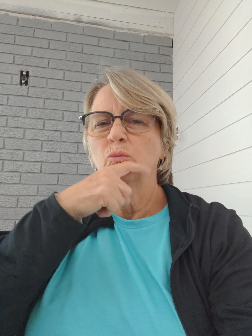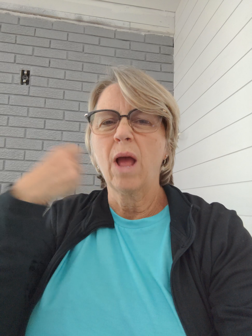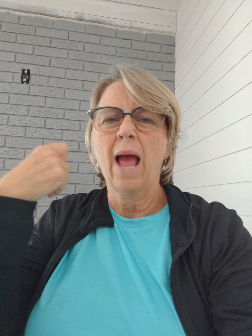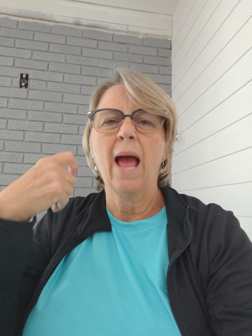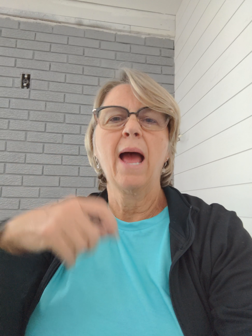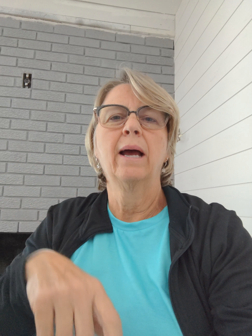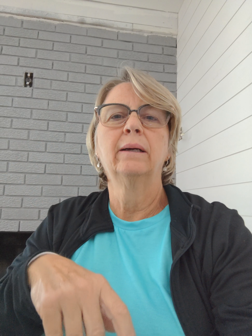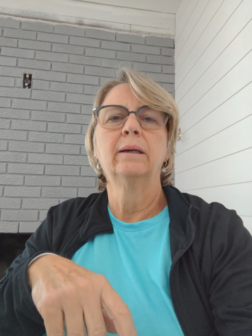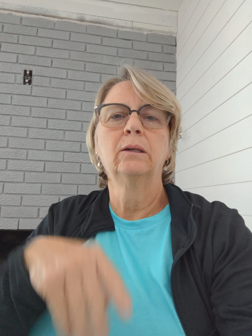dry